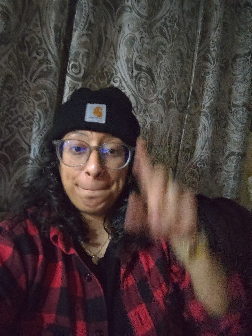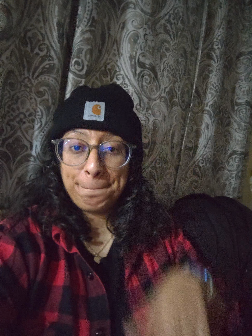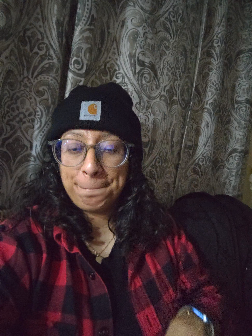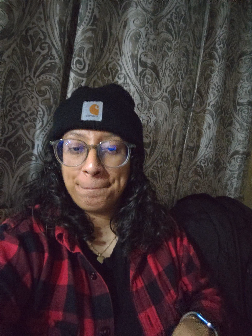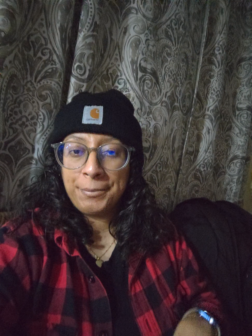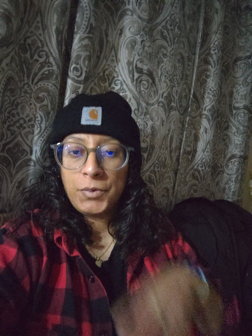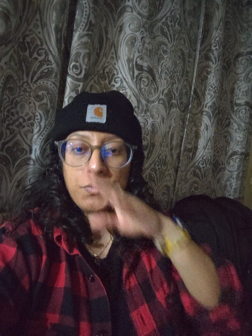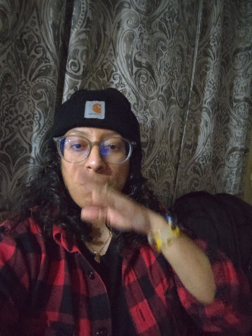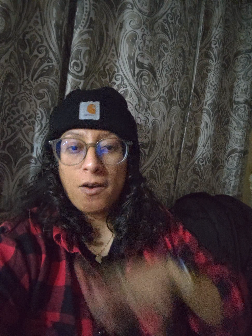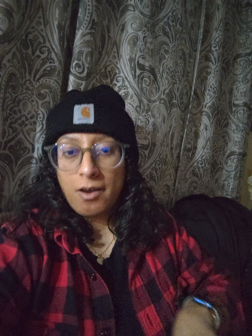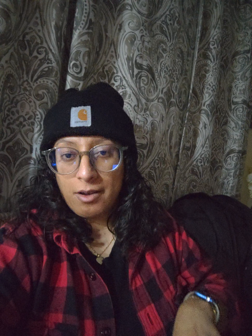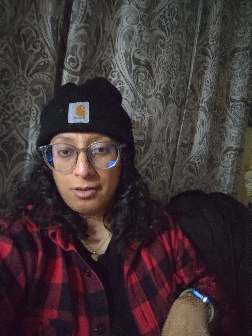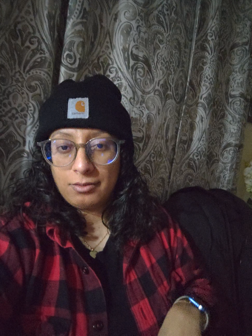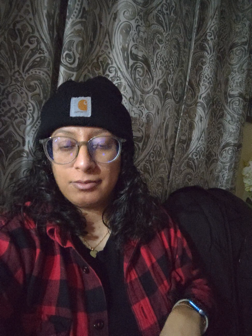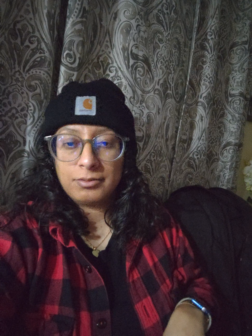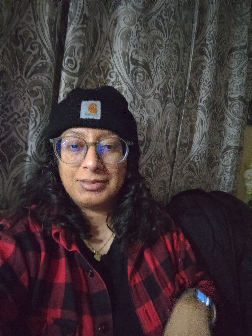quiet